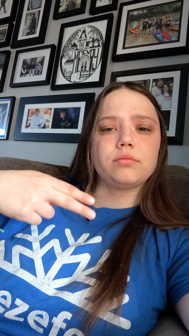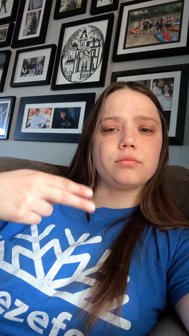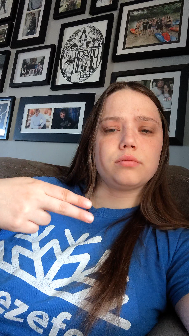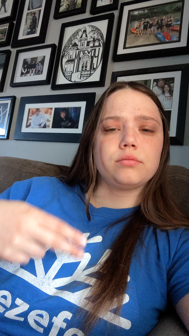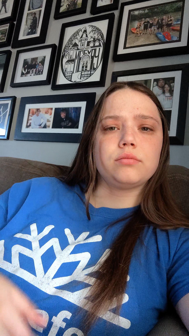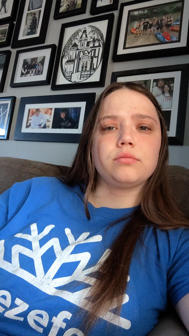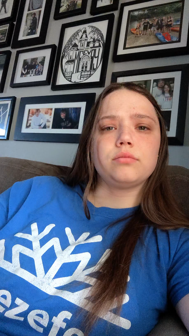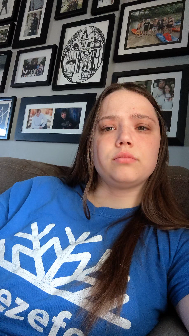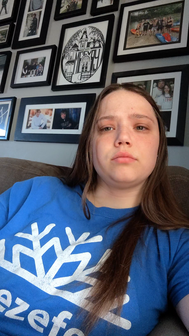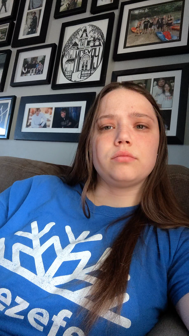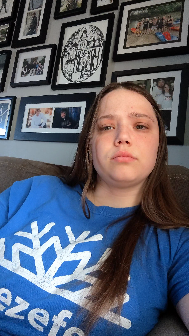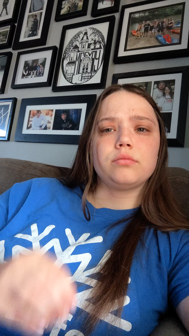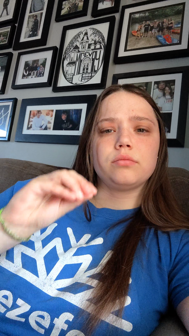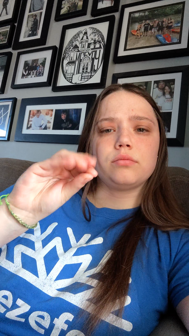of